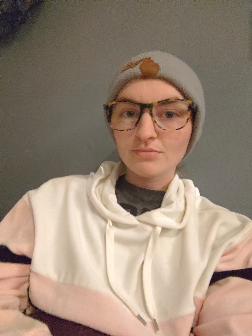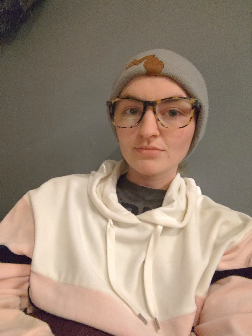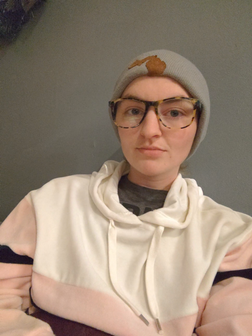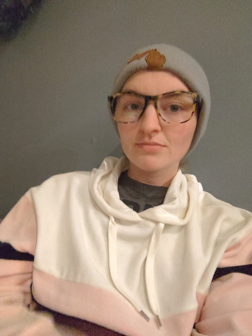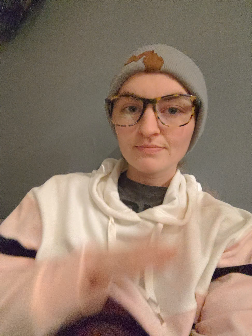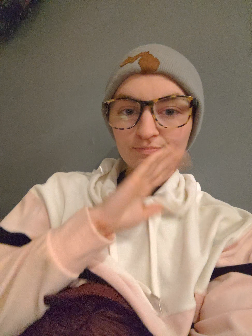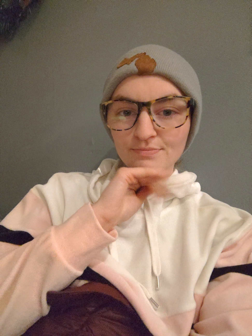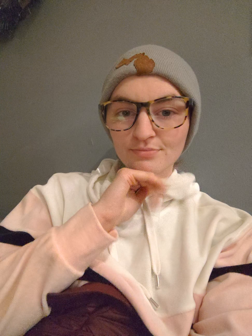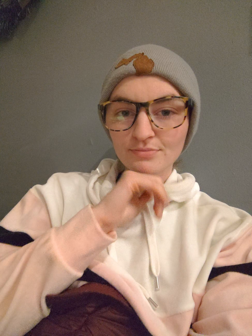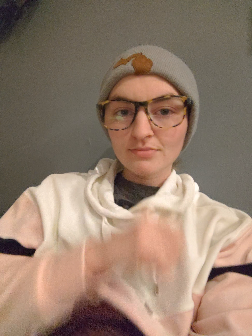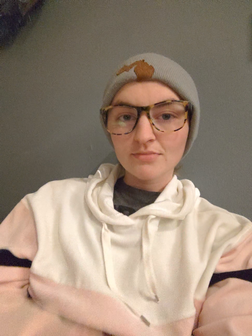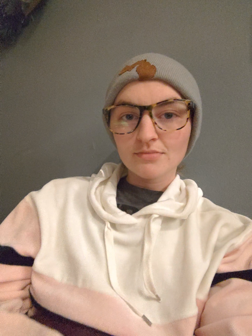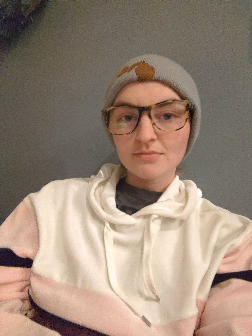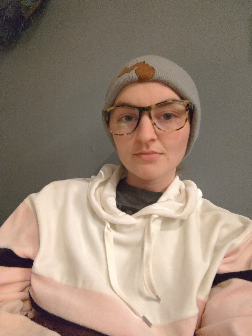pig